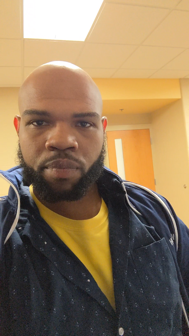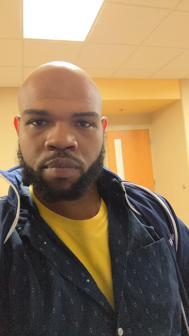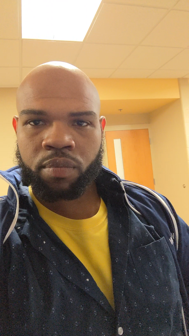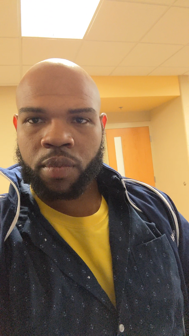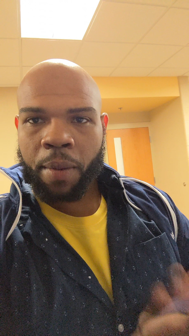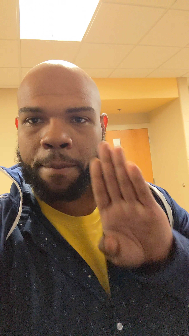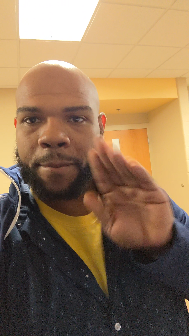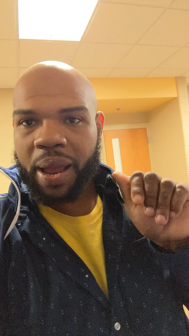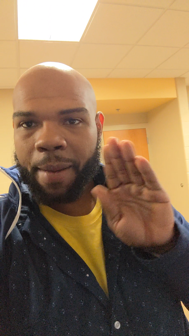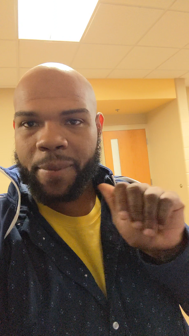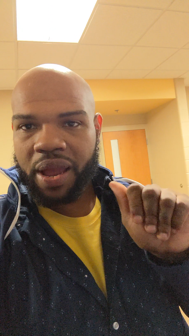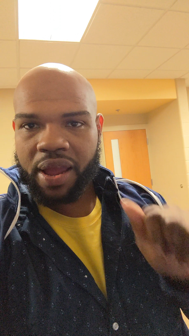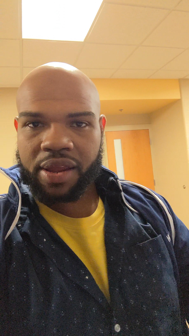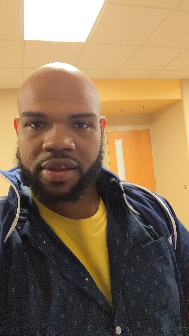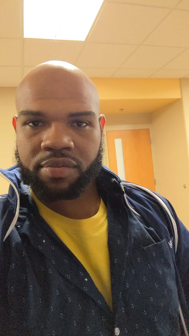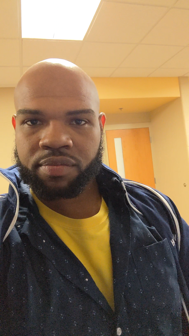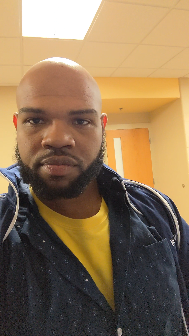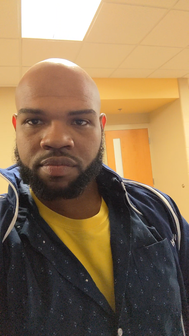baa baa